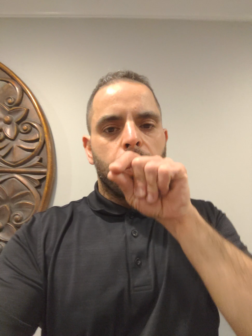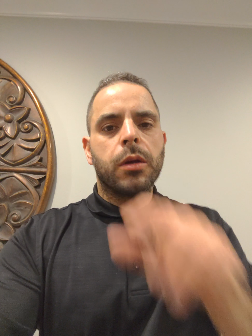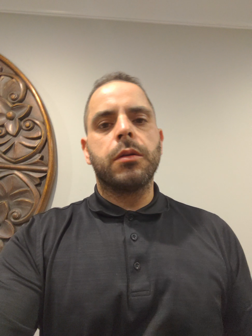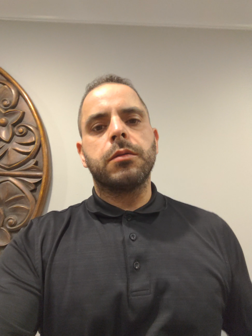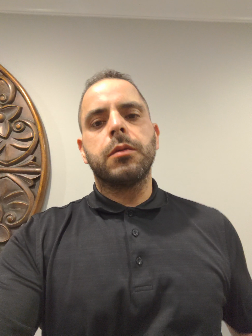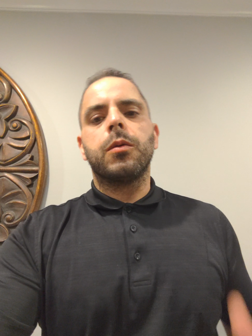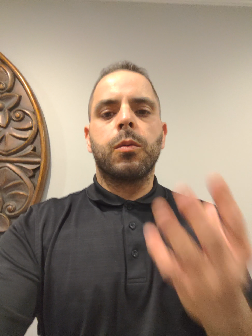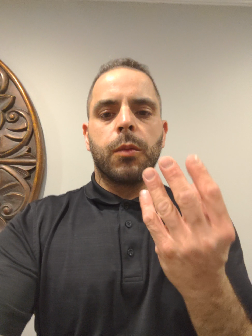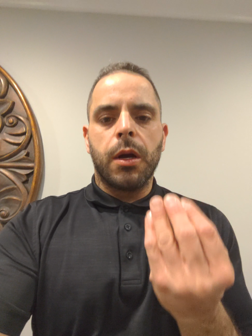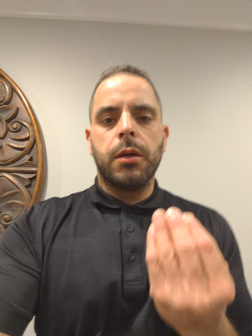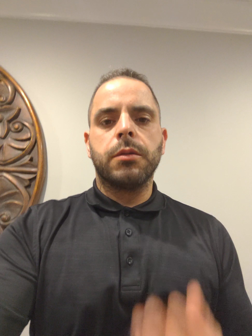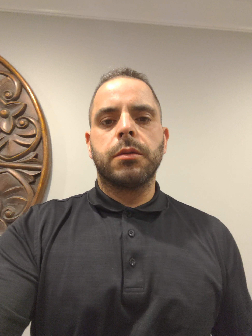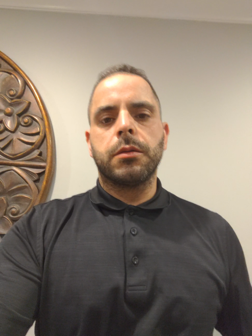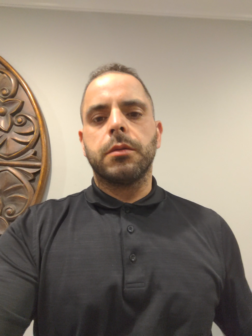wet